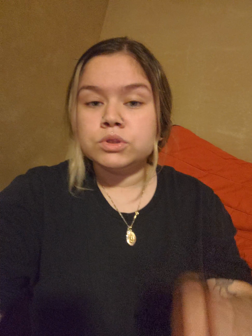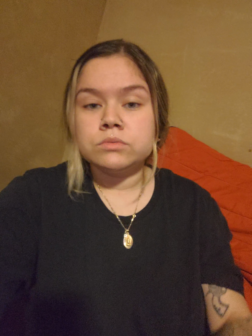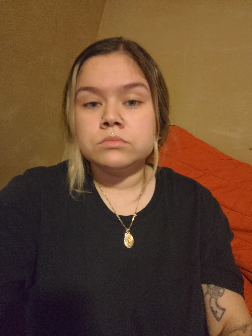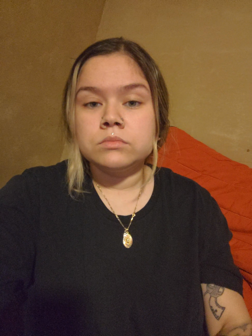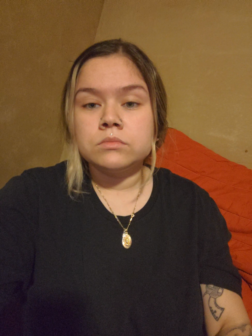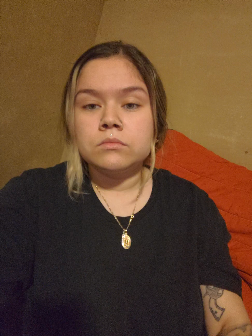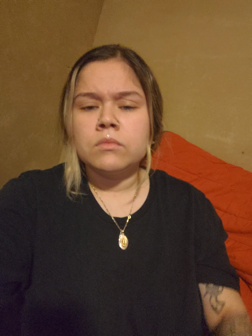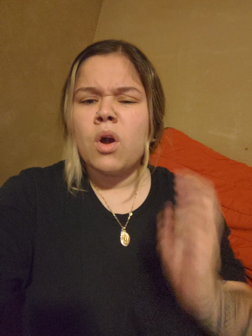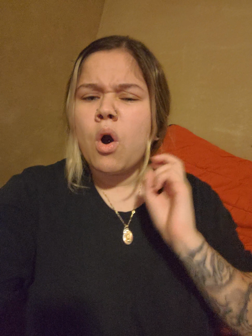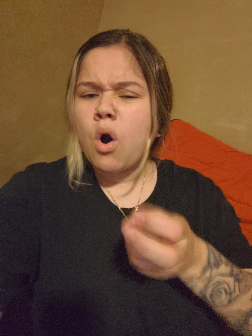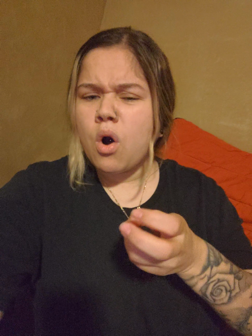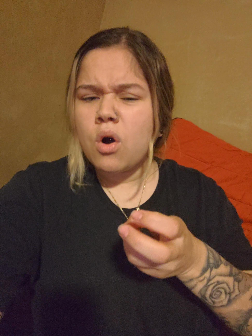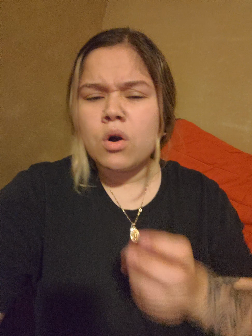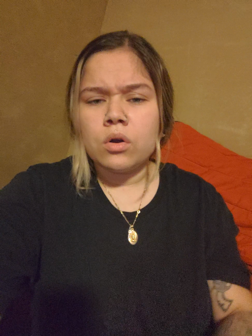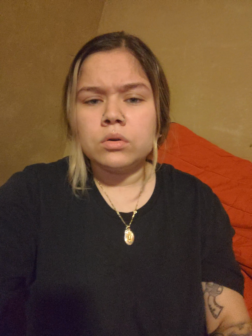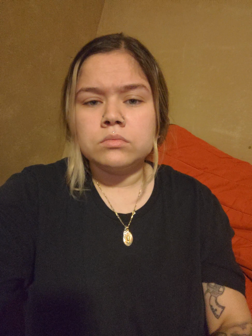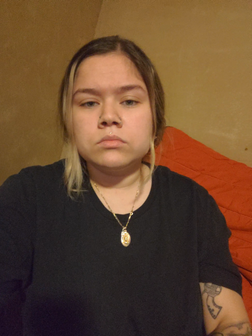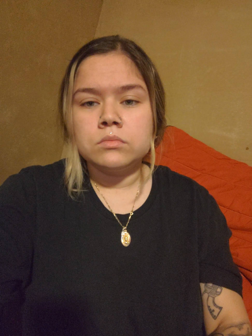hard